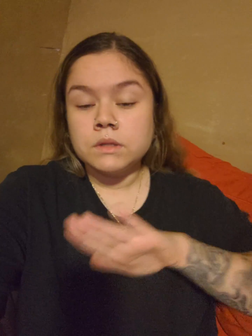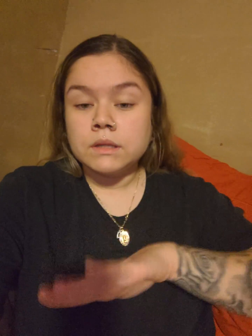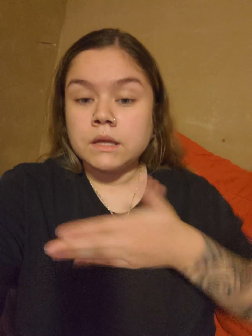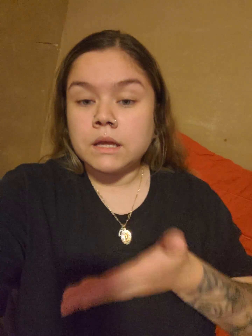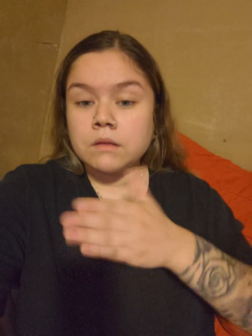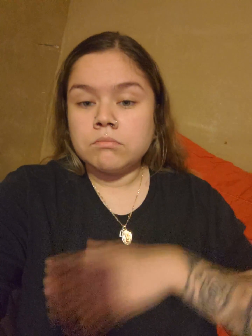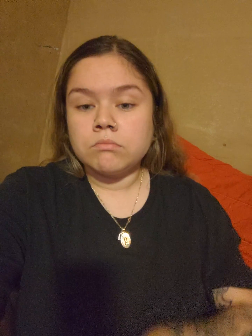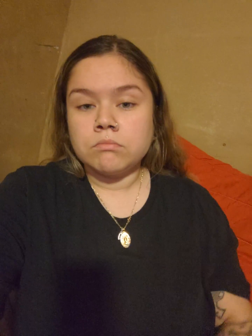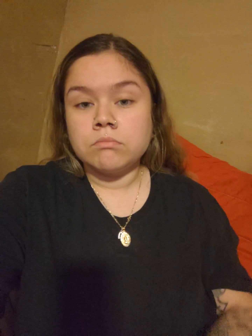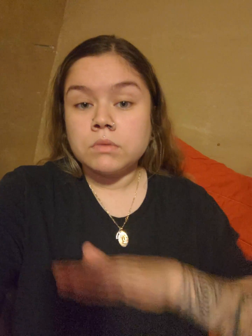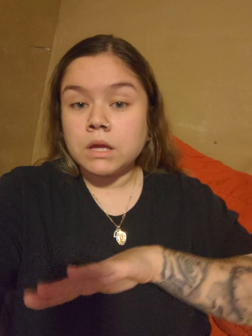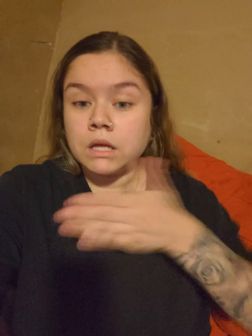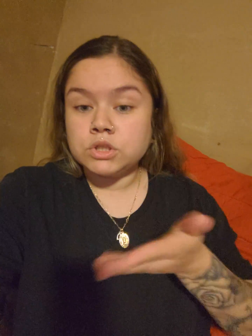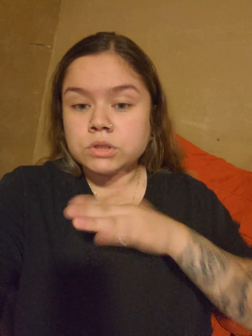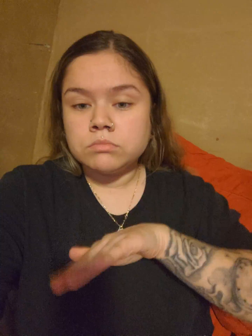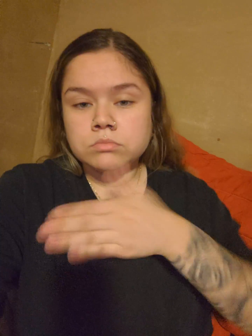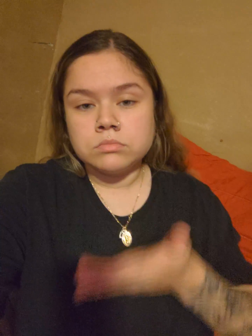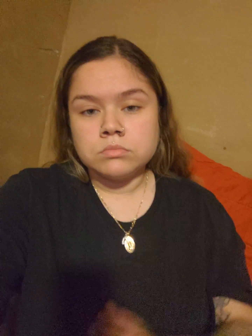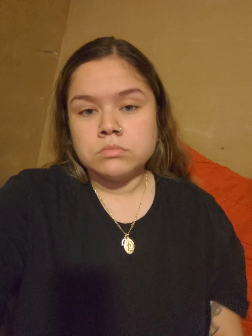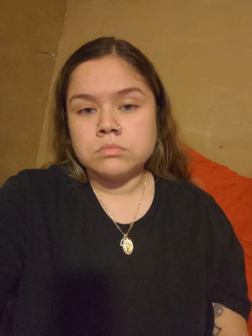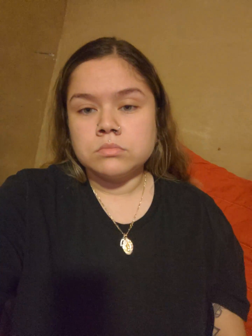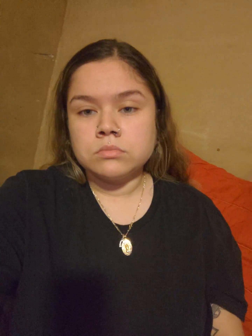kitchen